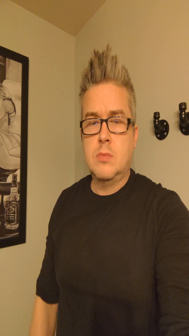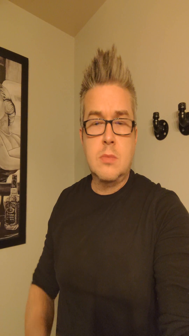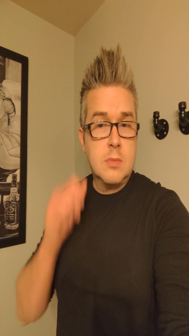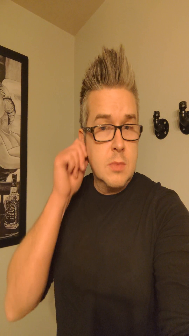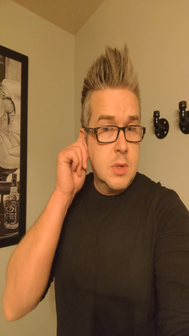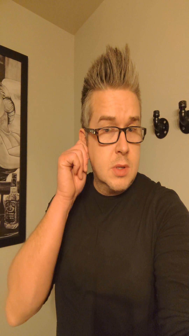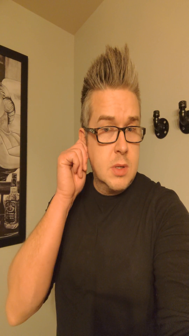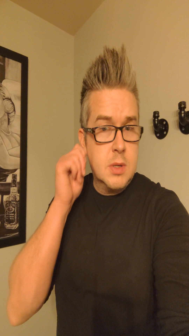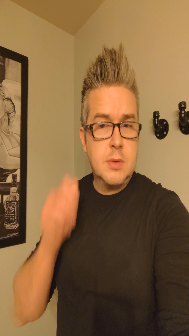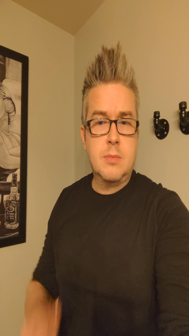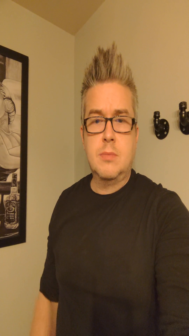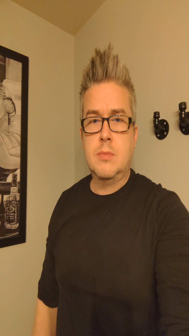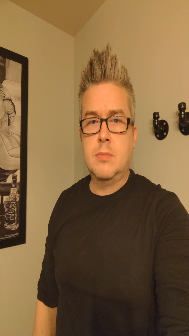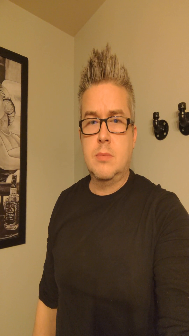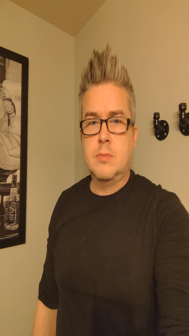ear